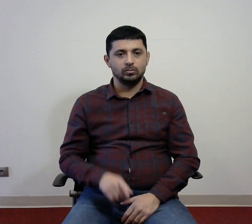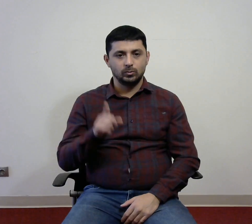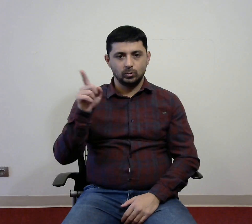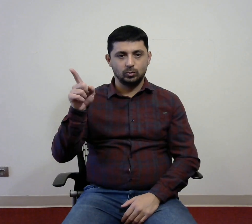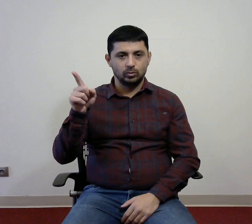O